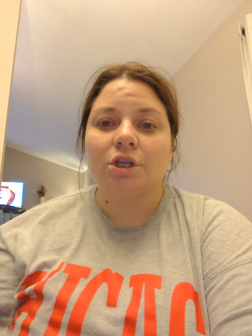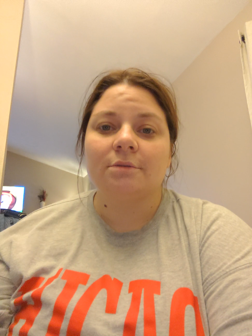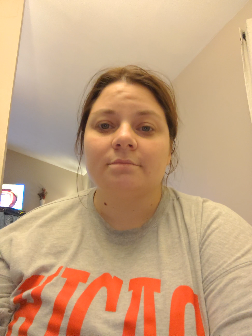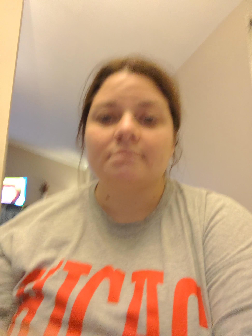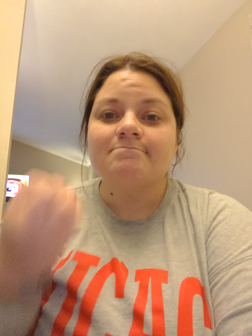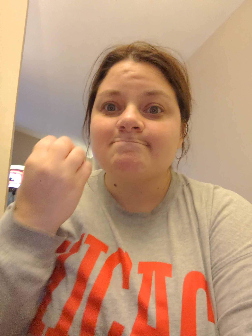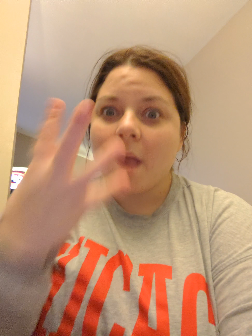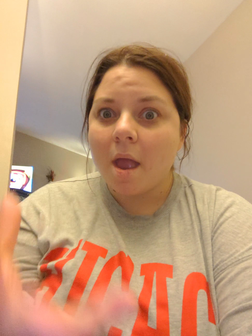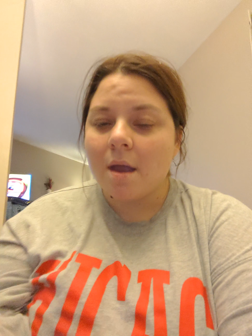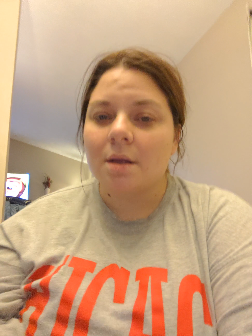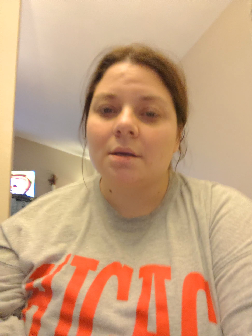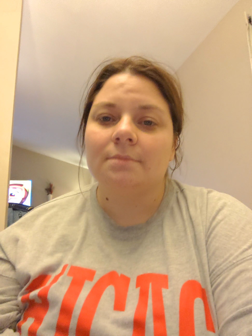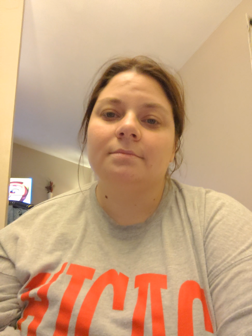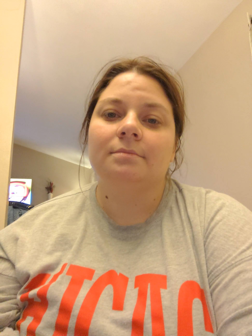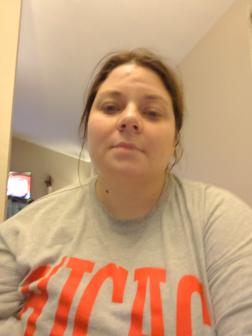many